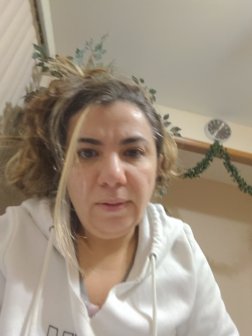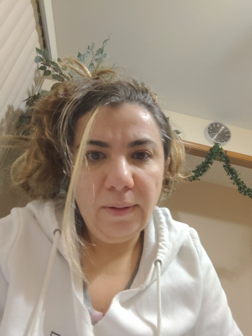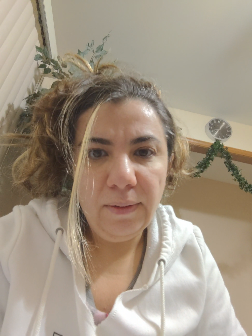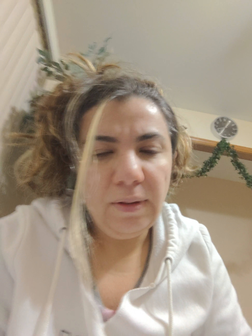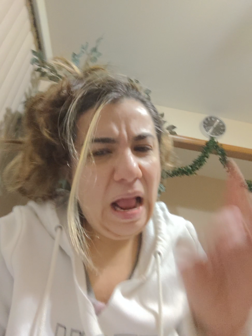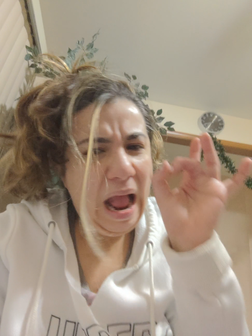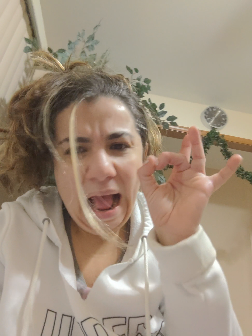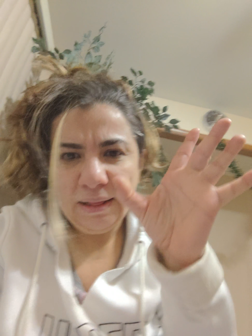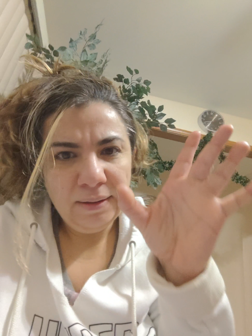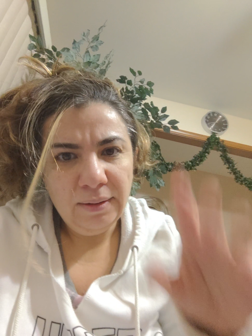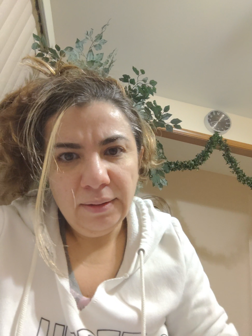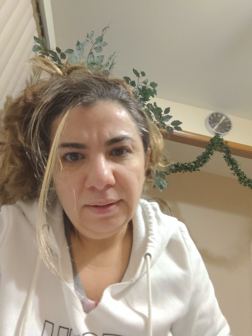hate